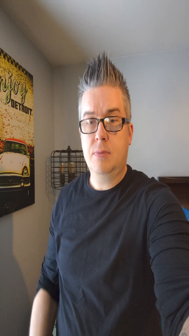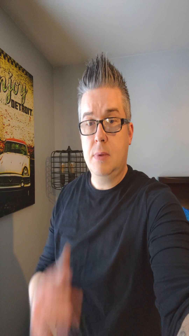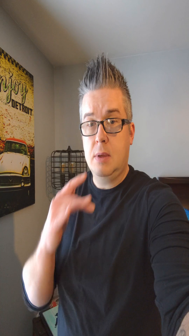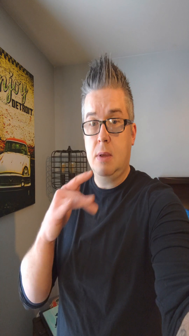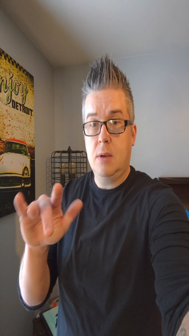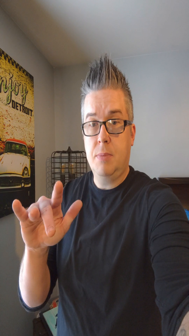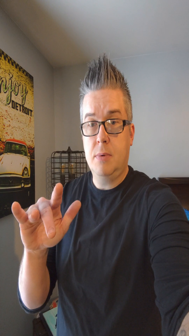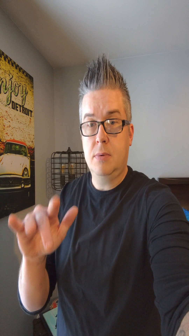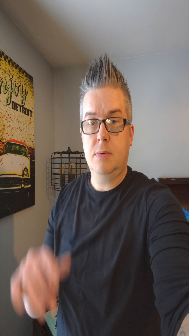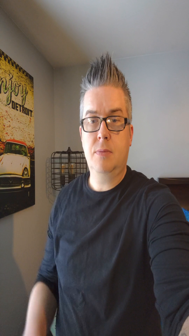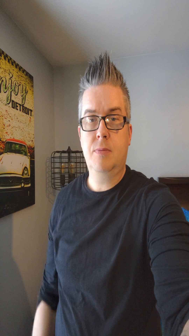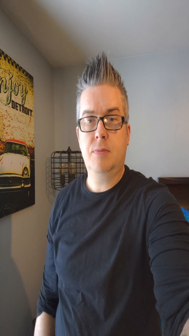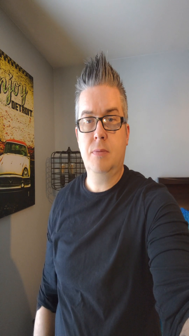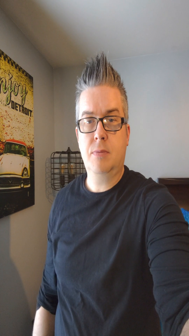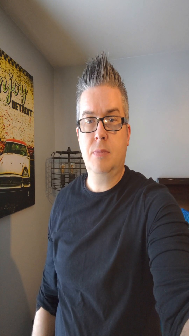empty